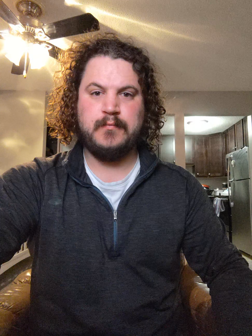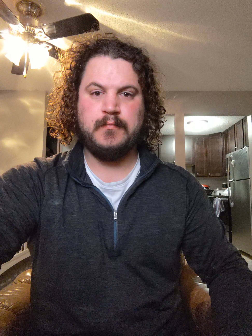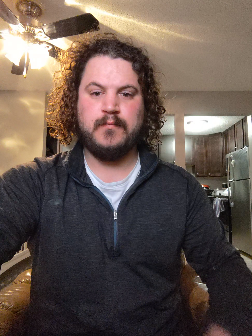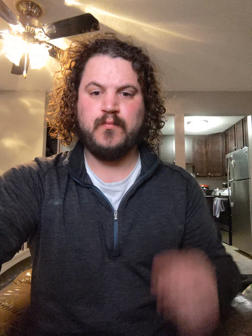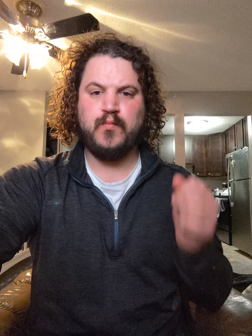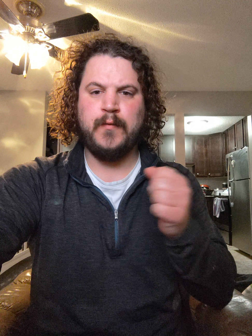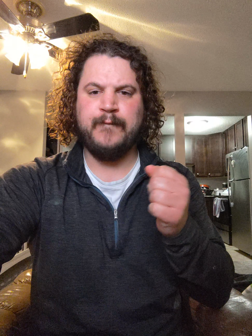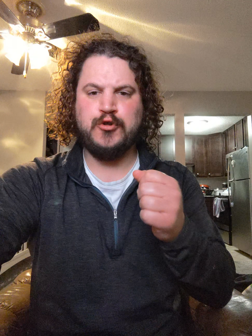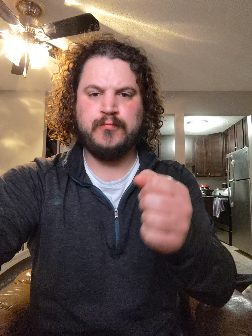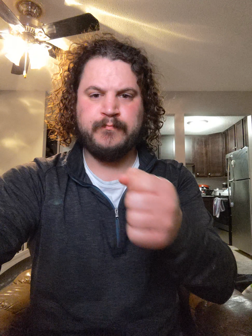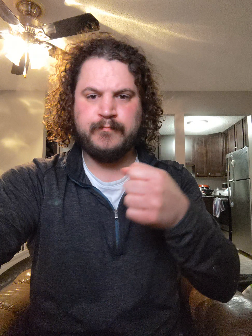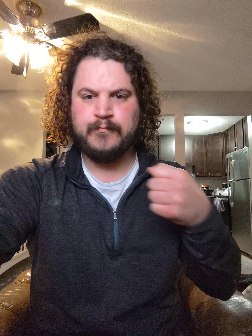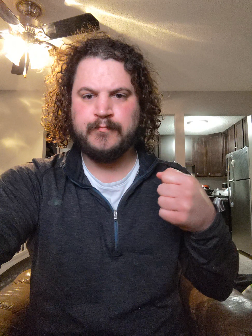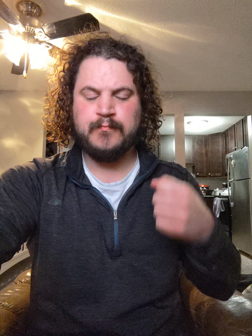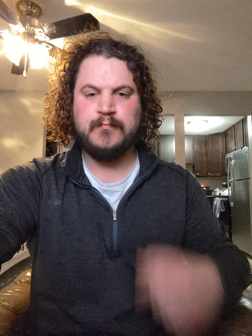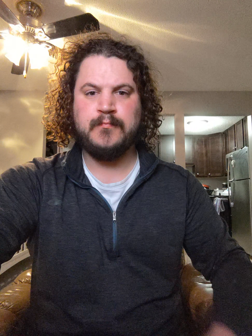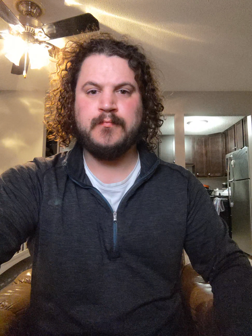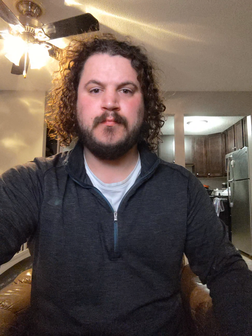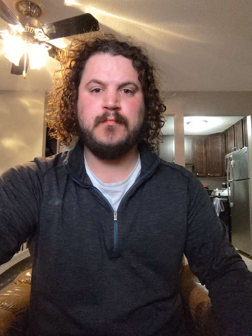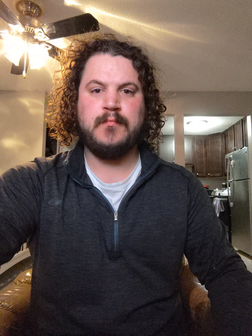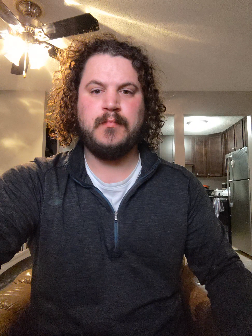refrigerator